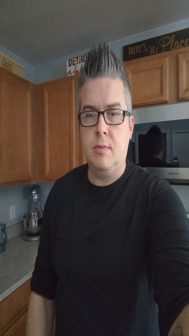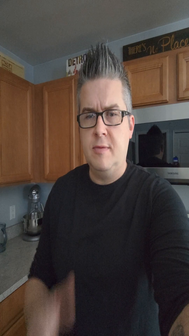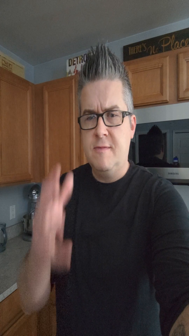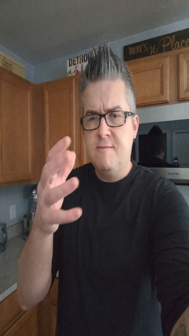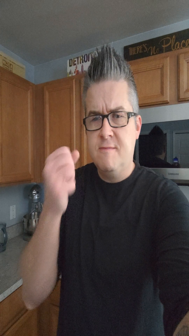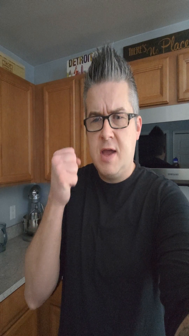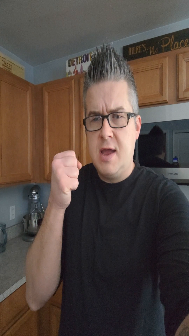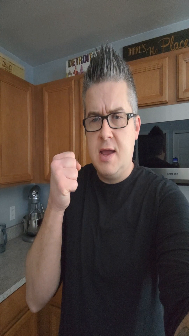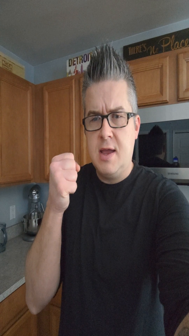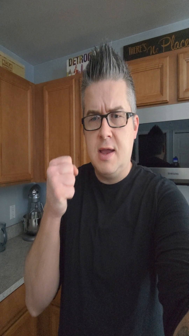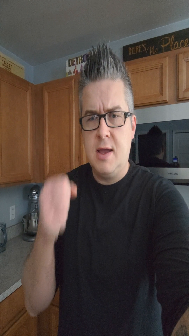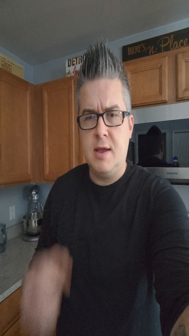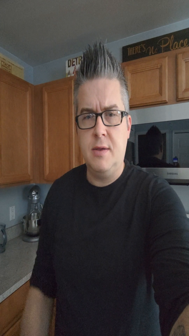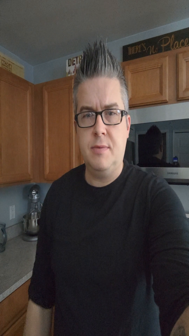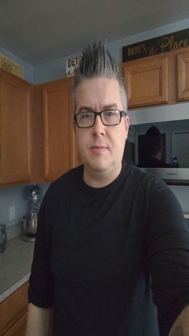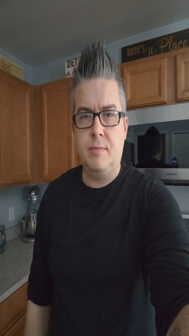fast